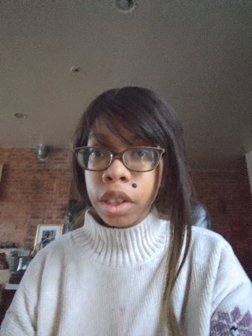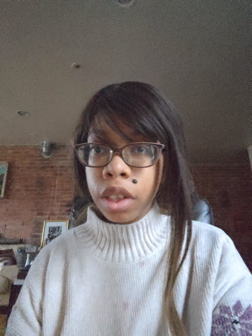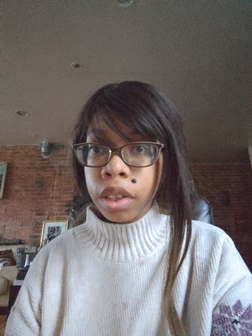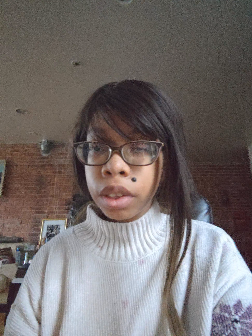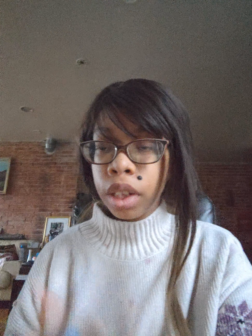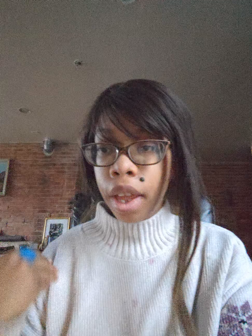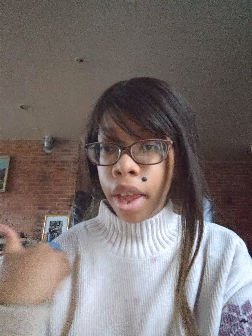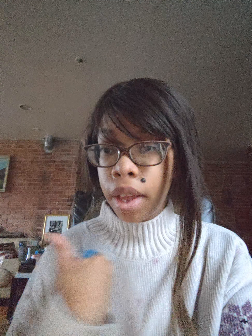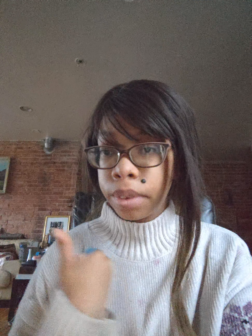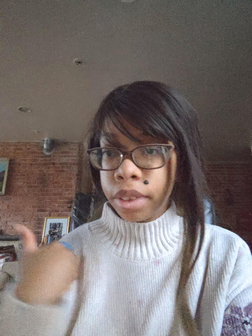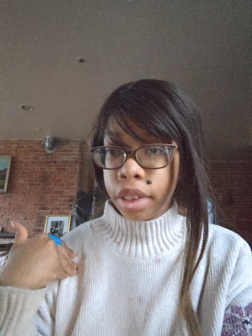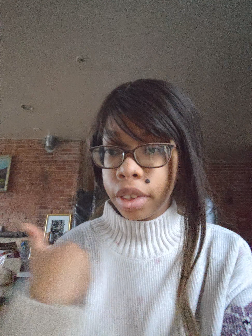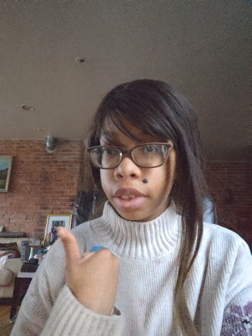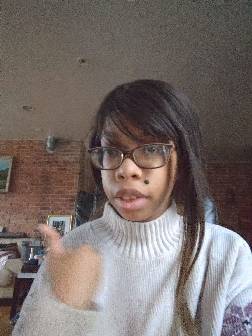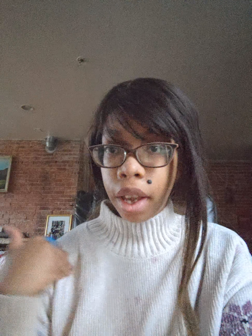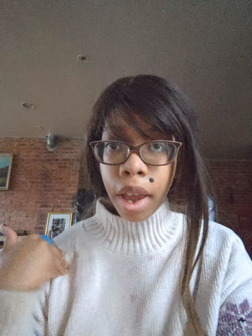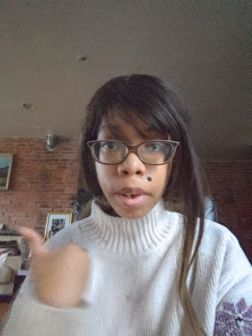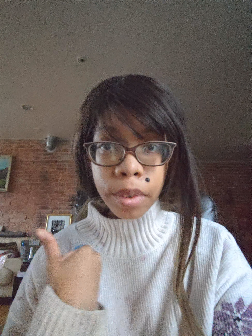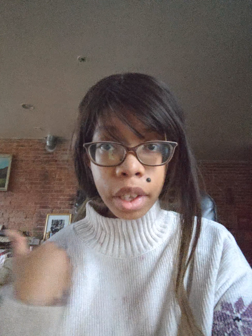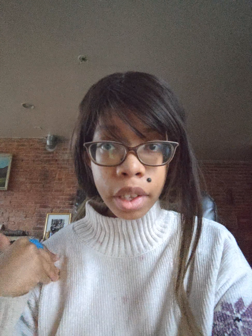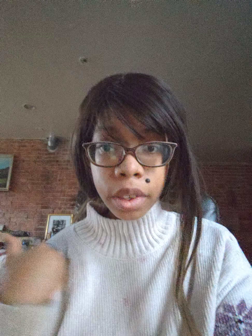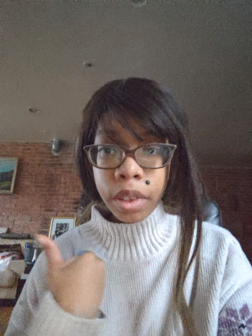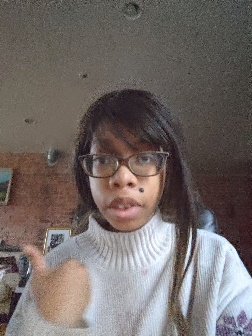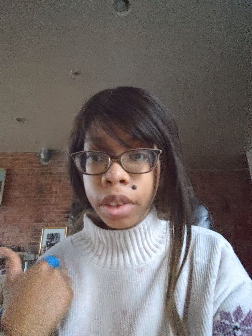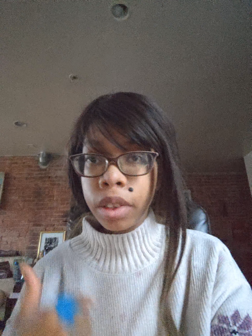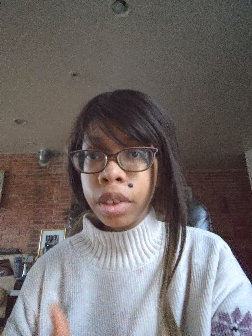animal